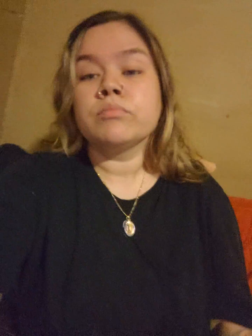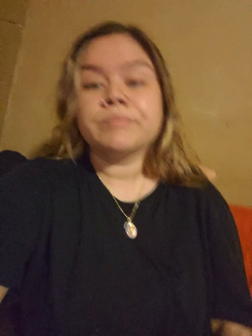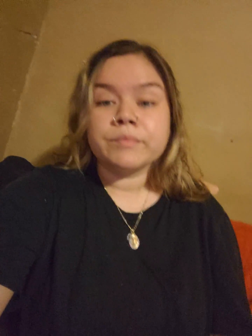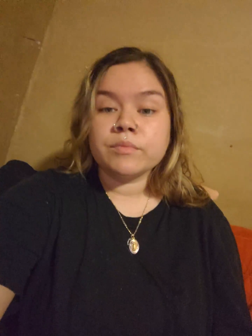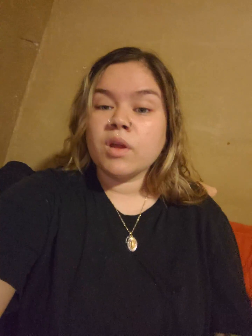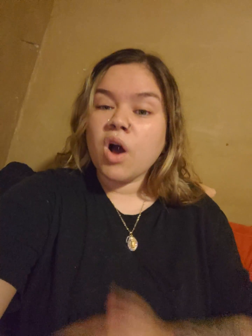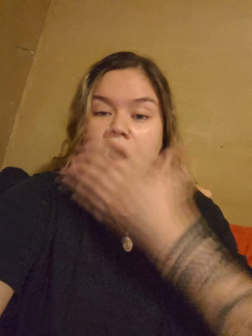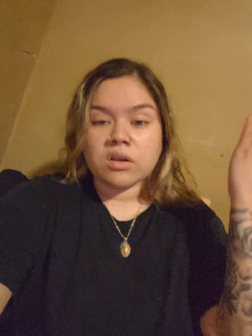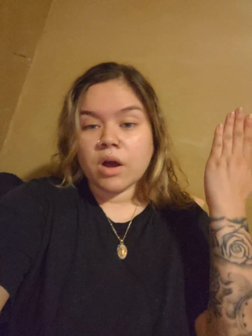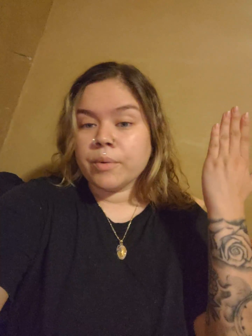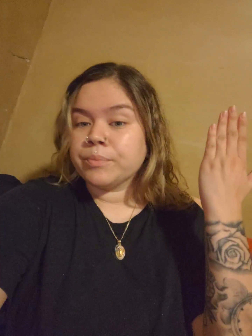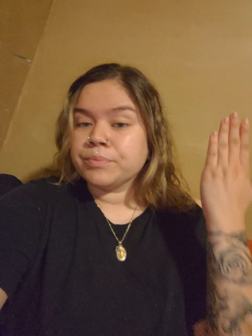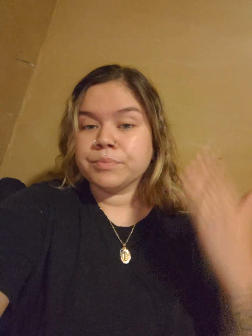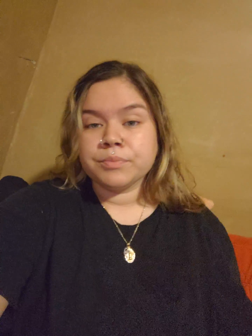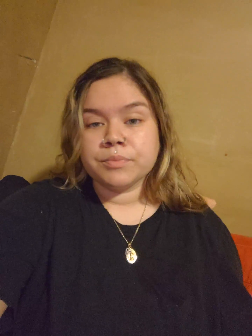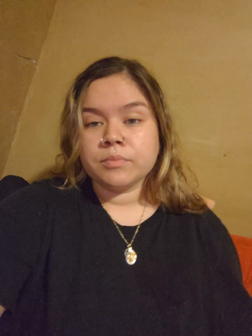all gone